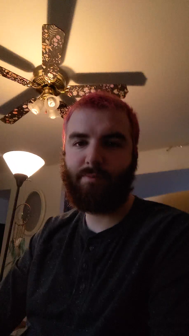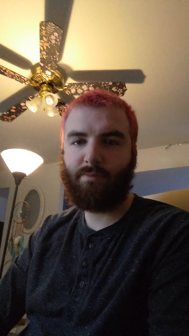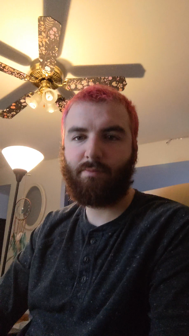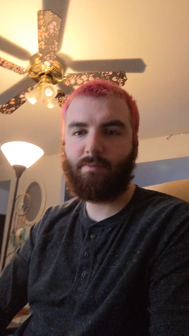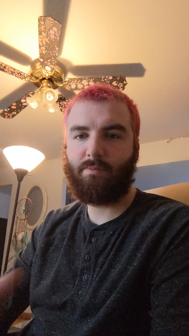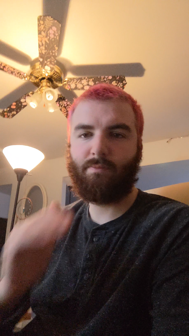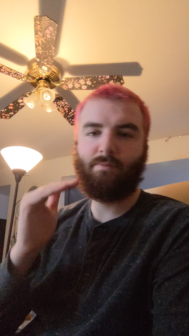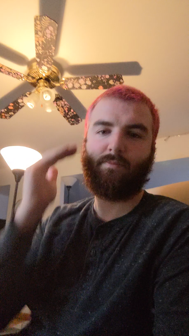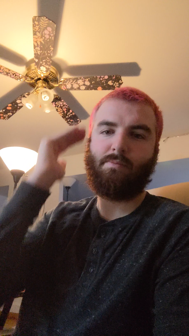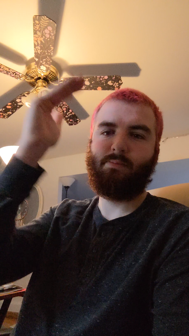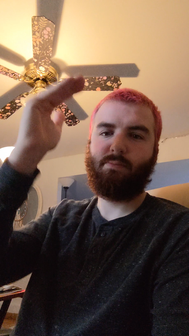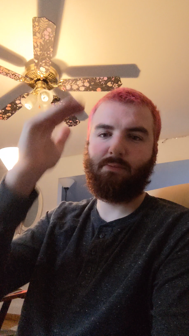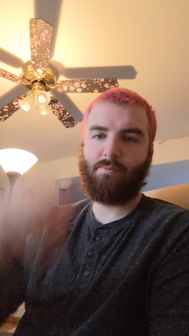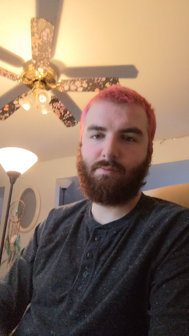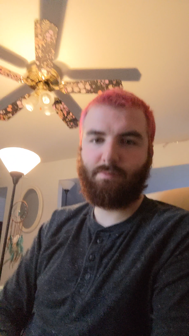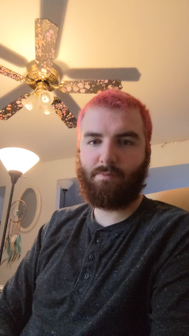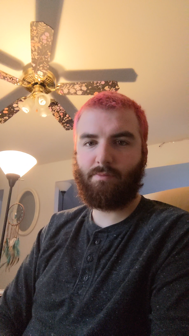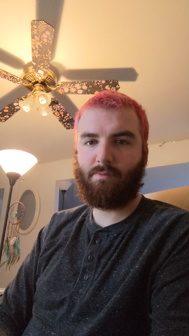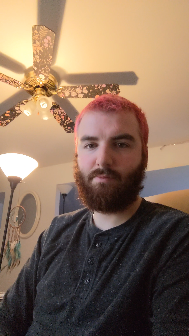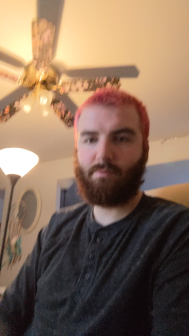big